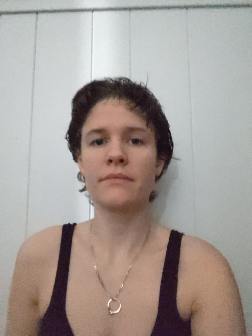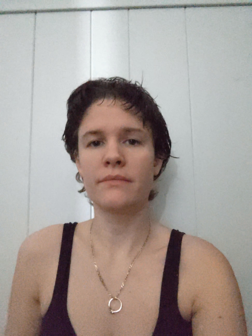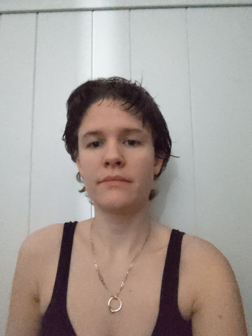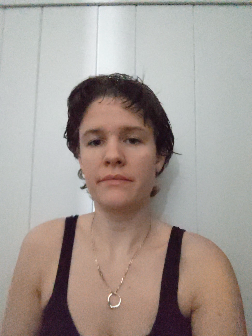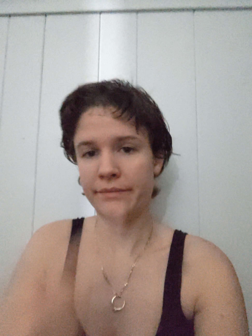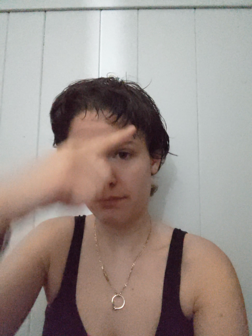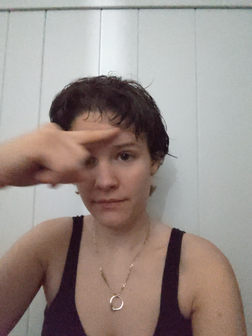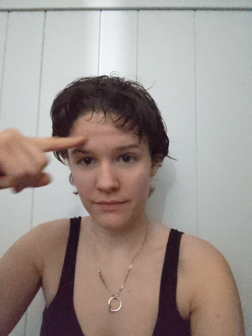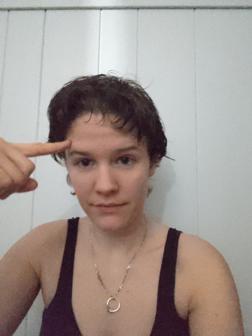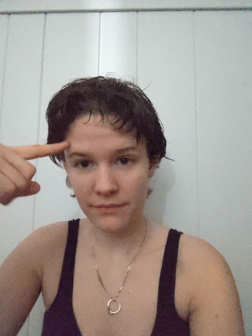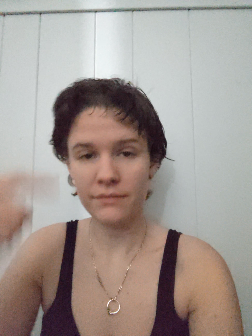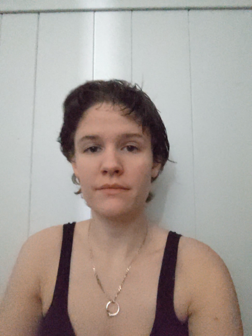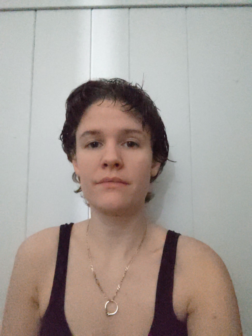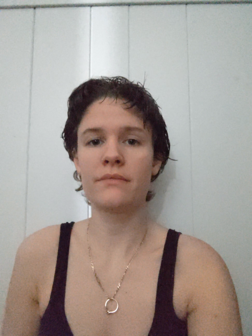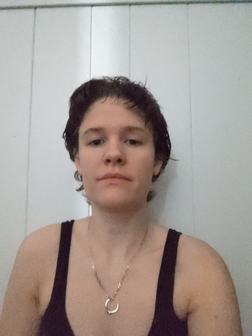black